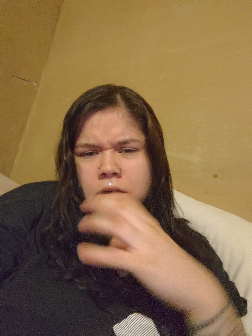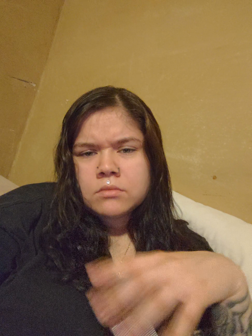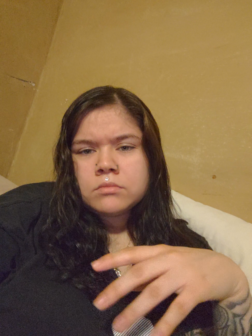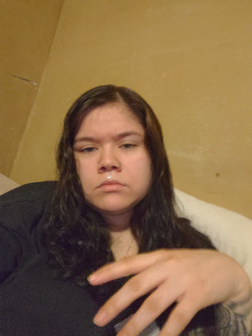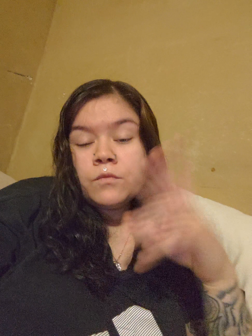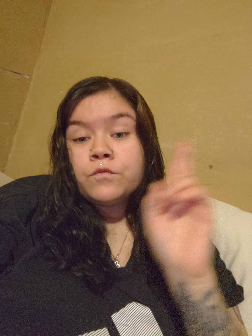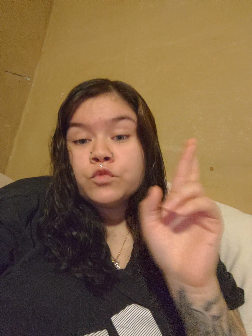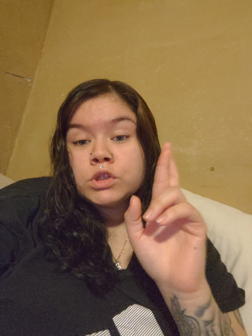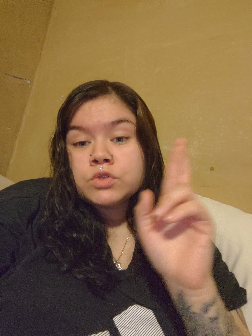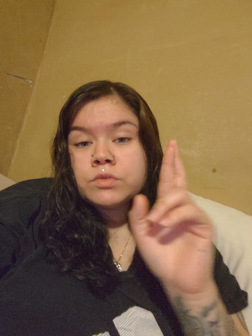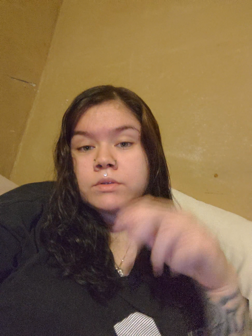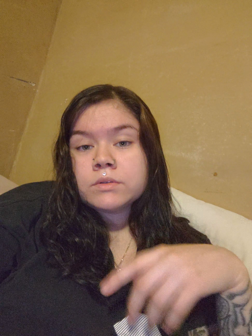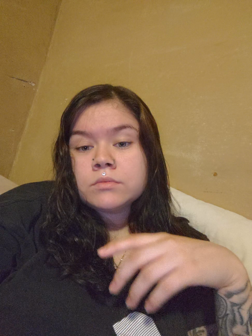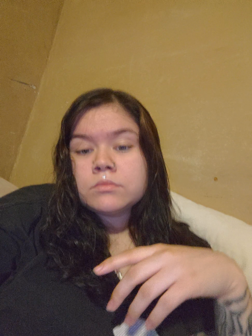refrigerator